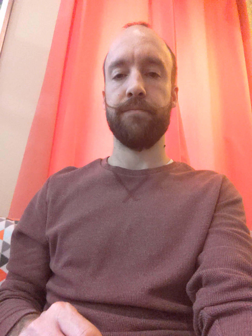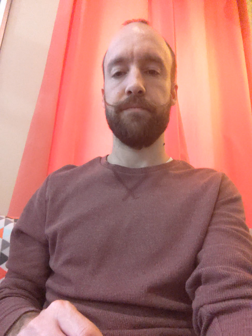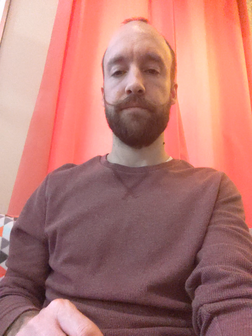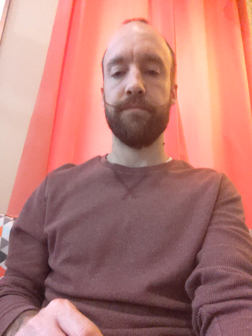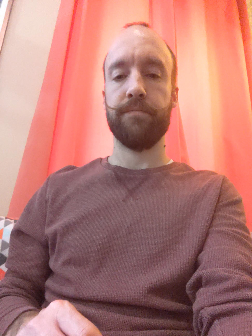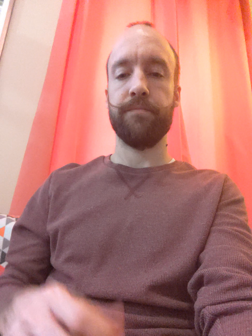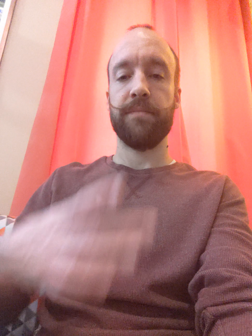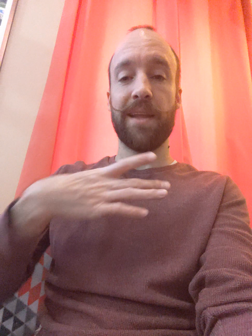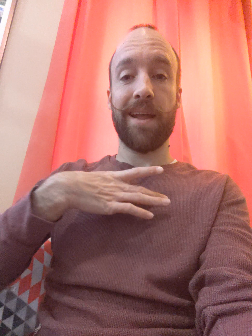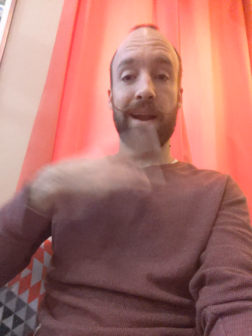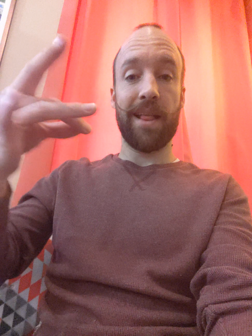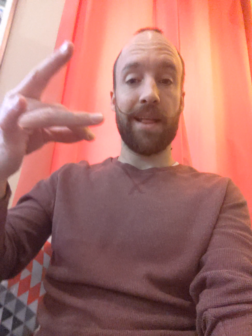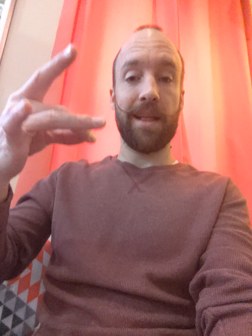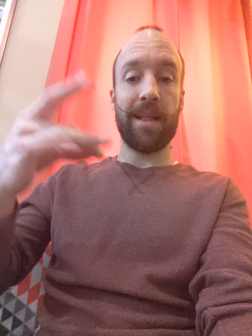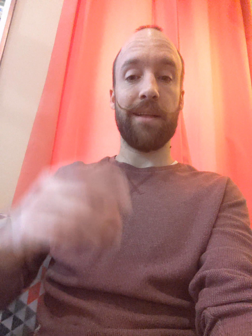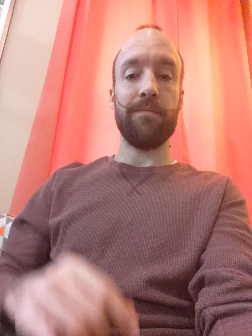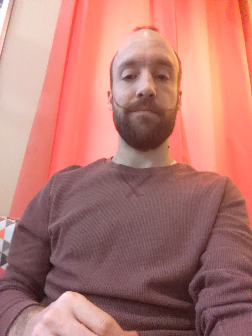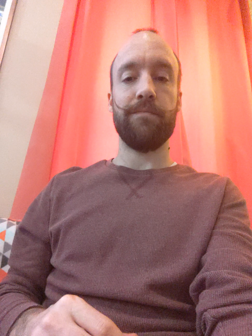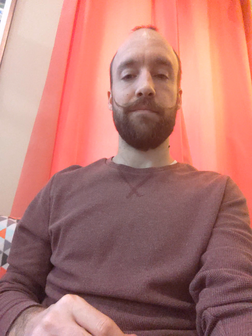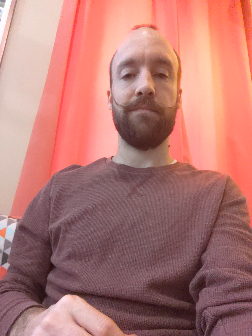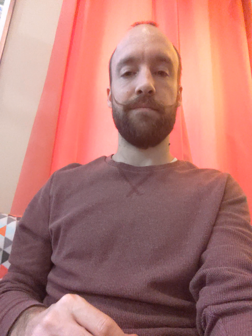like